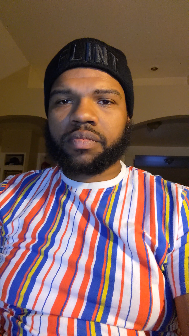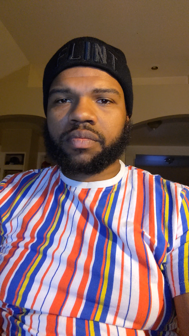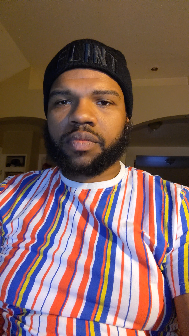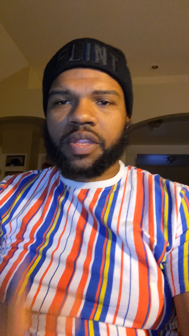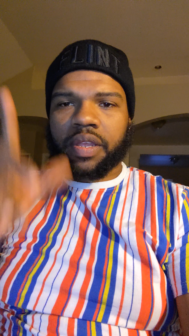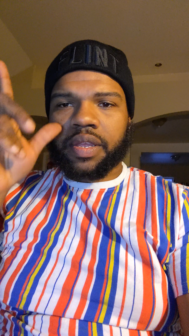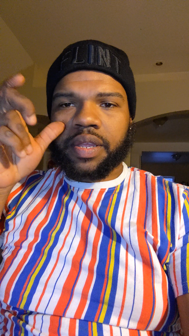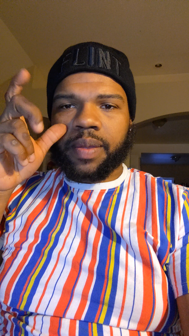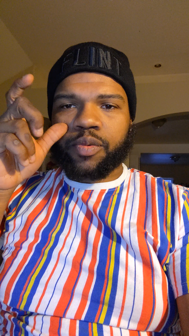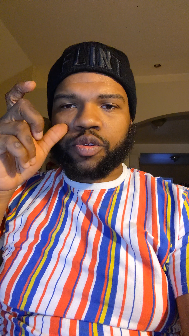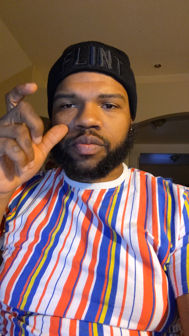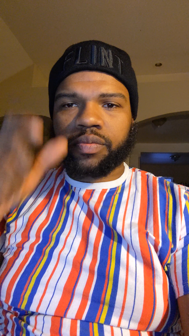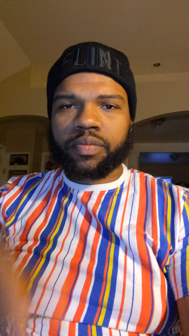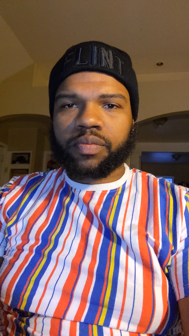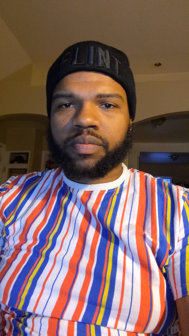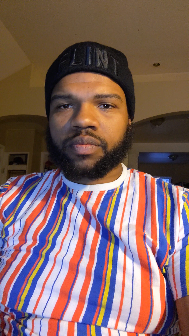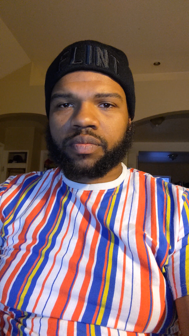camera